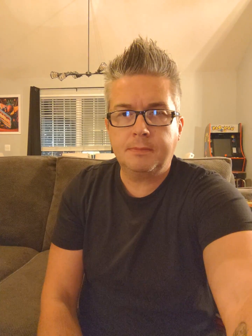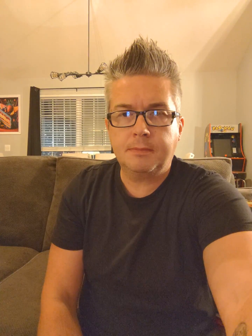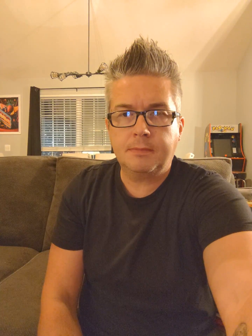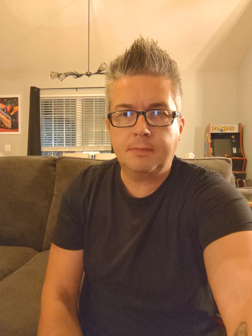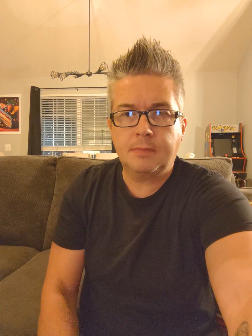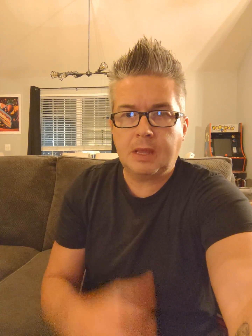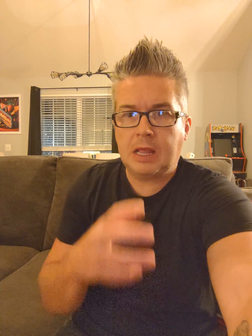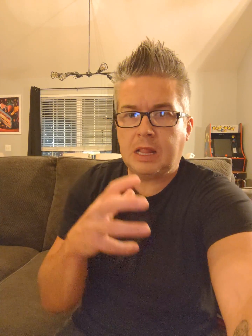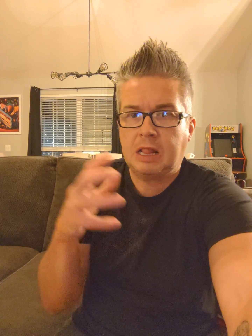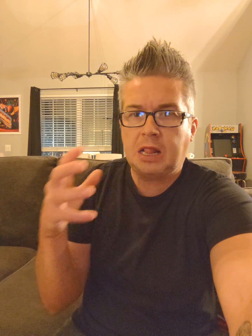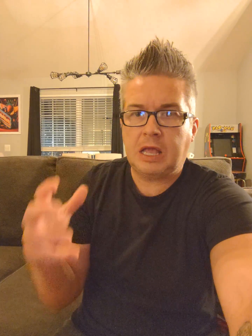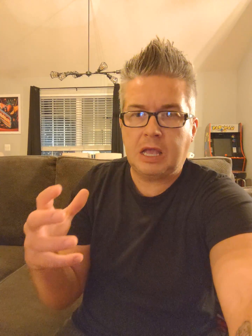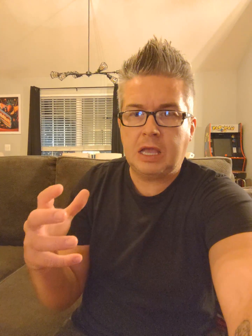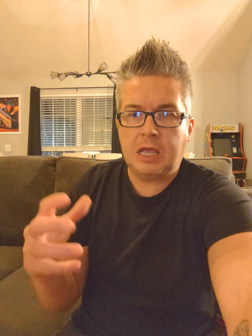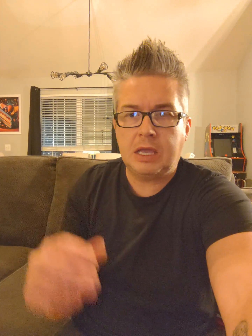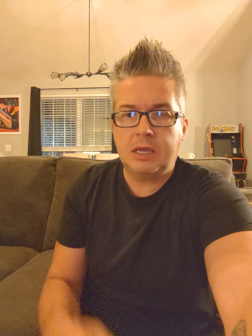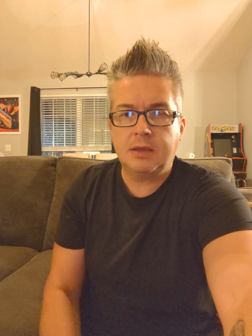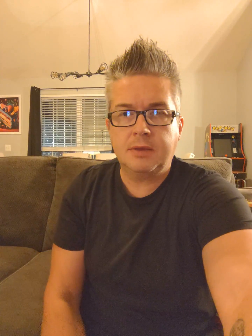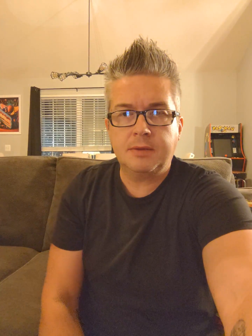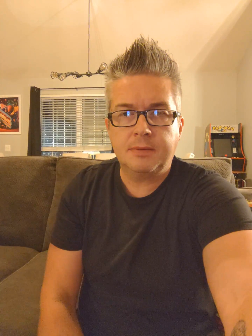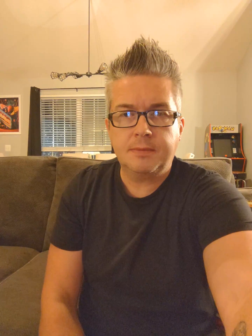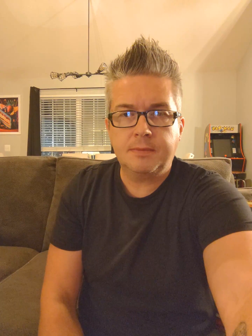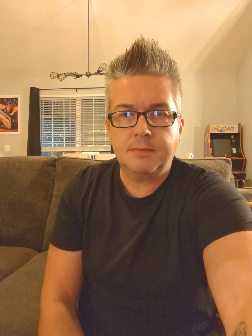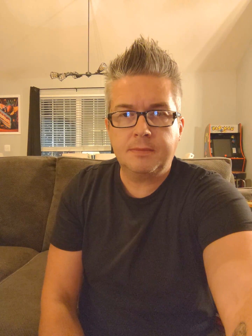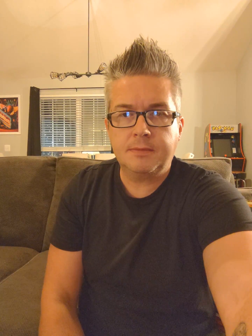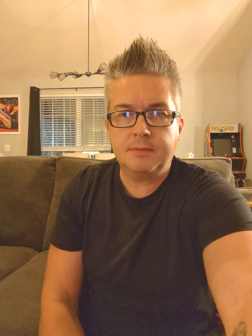a lot